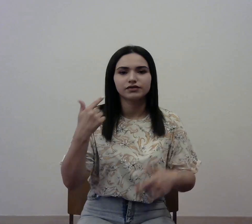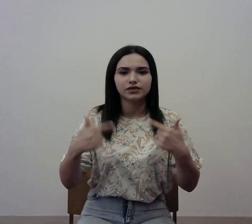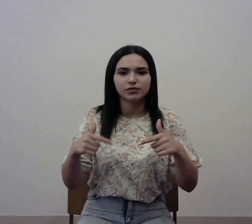futbol